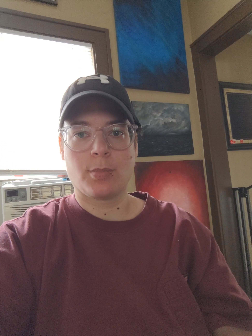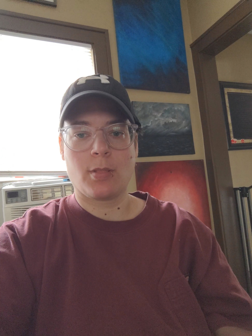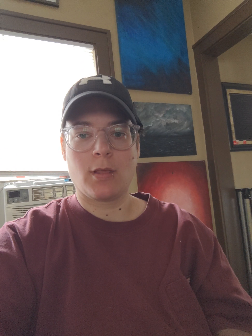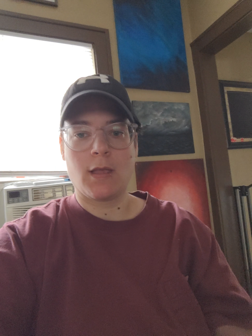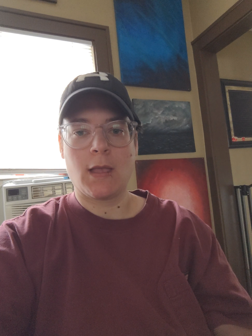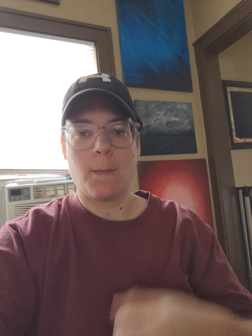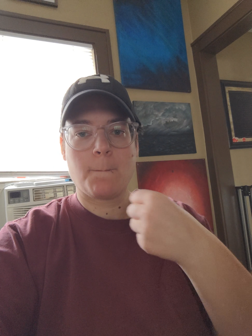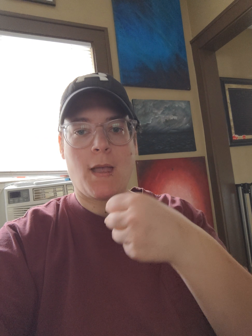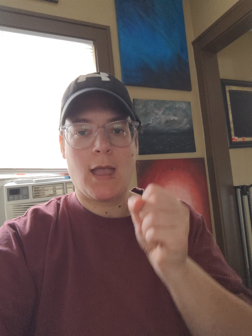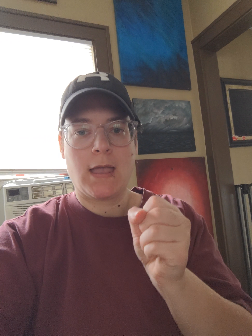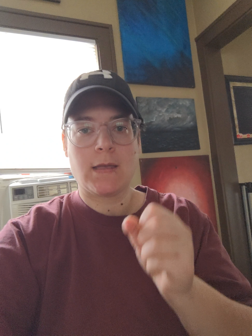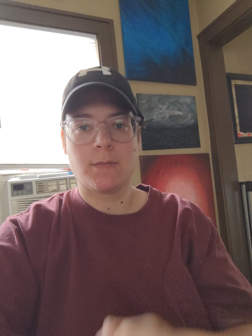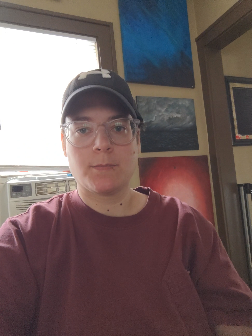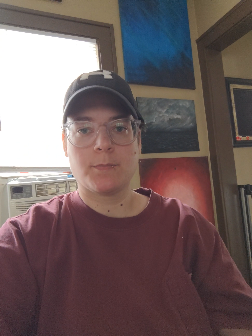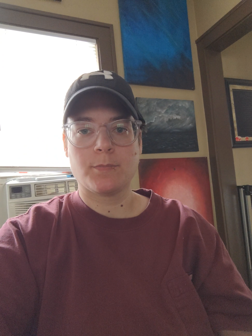make